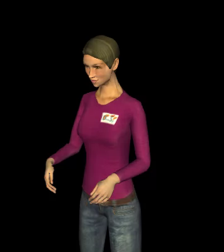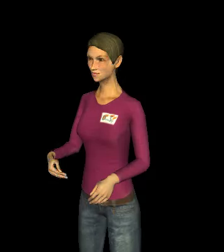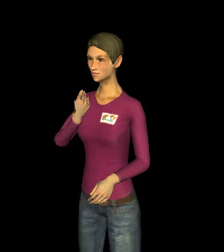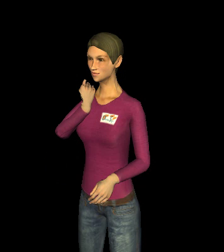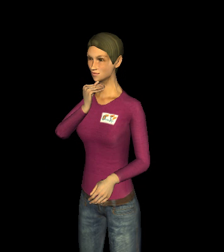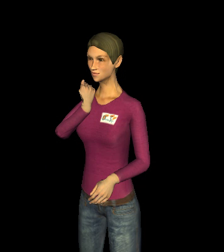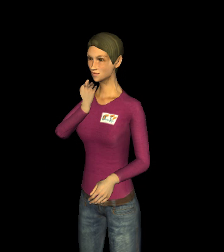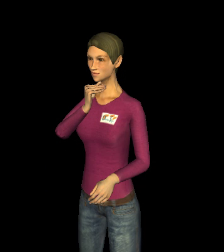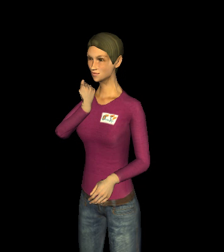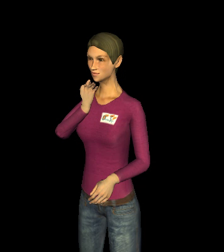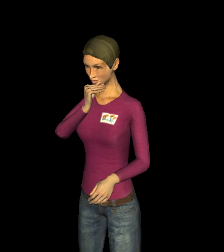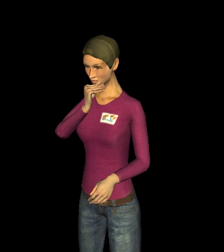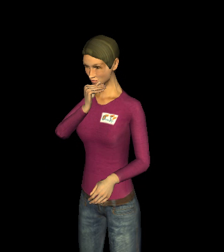يشعر بالبرد